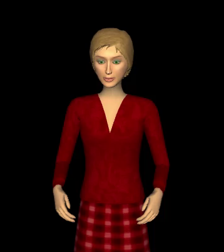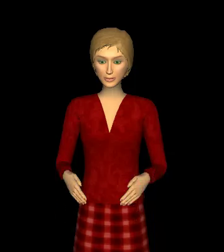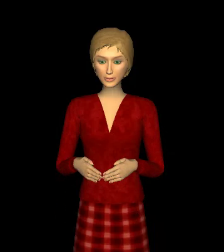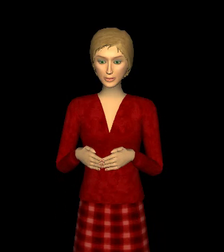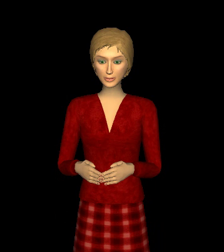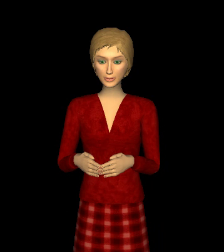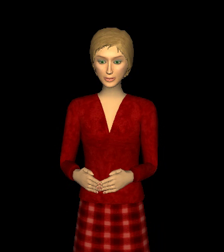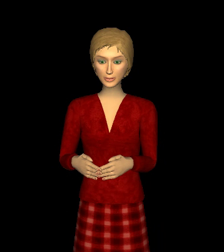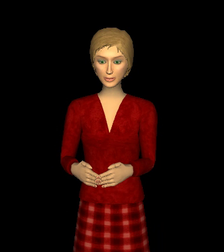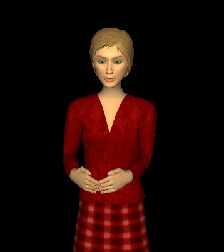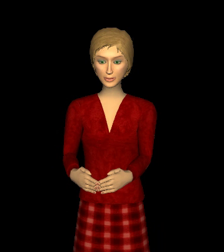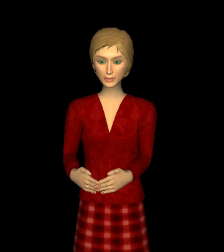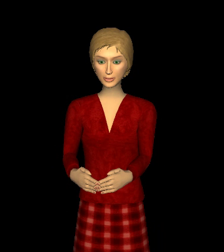قارب